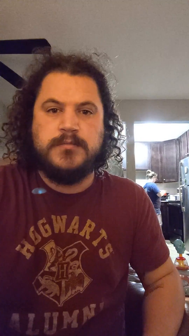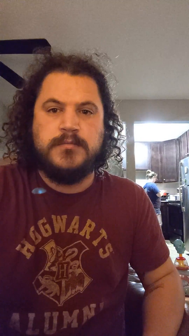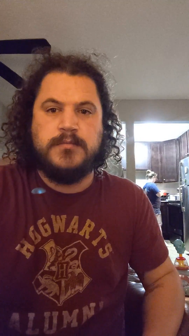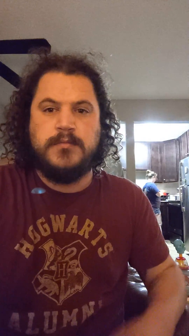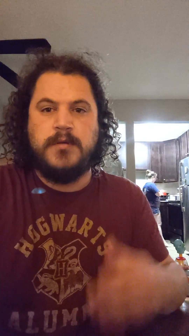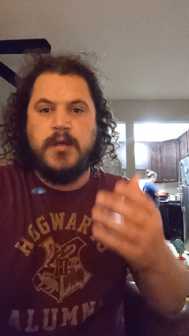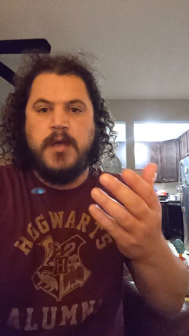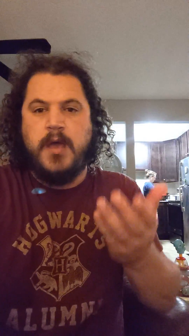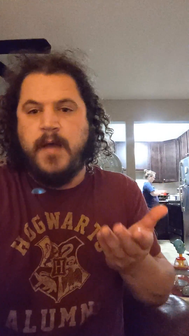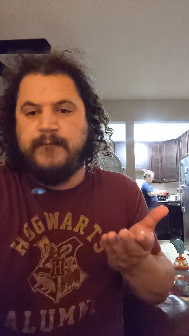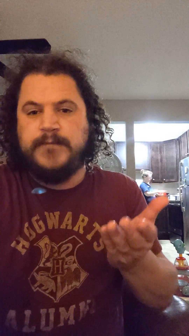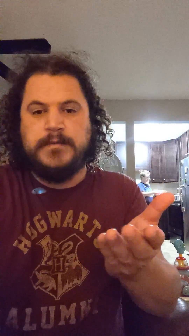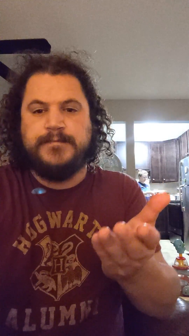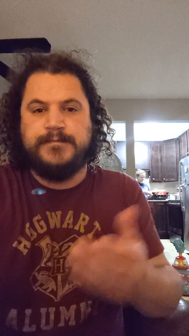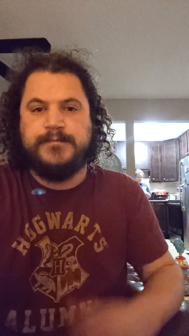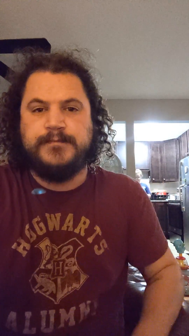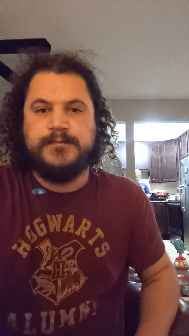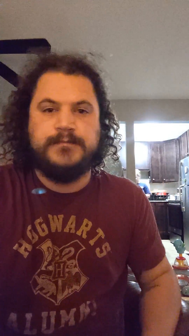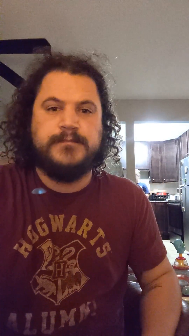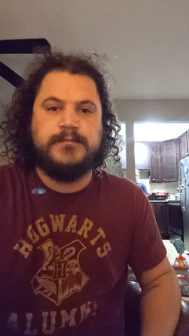oven